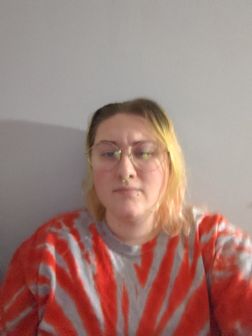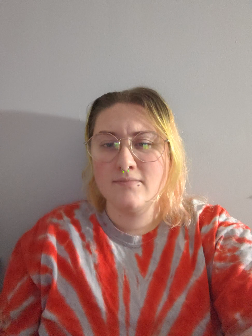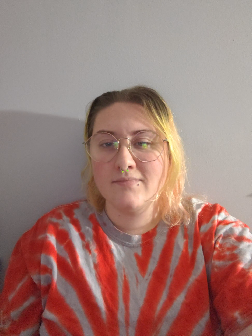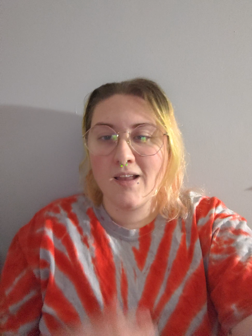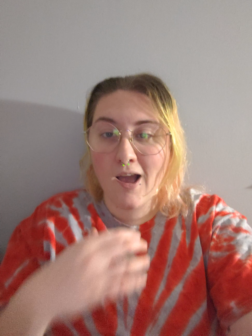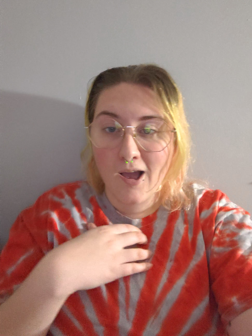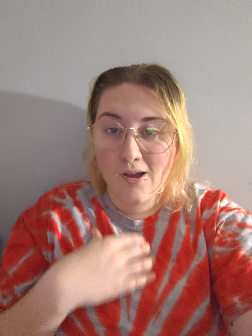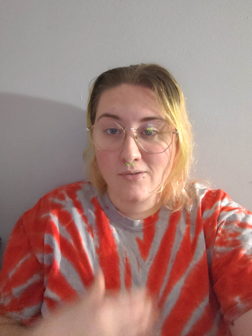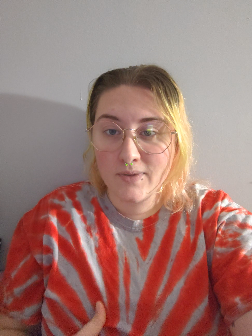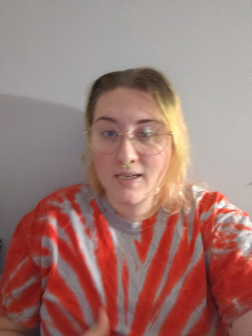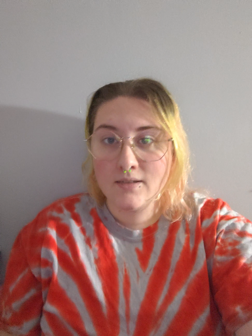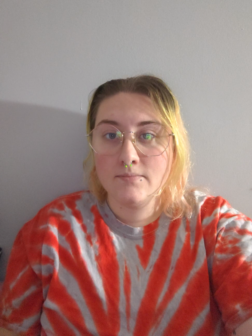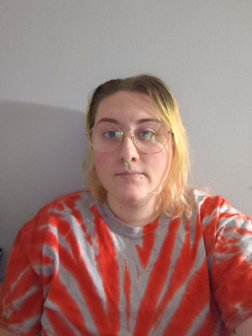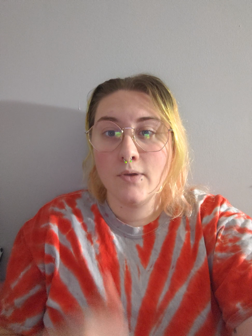hungry